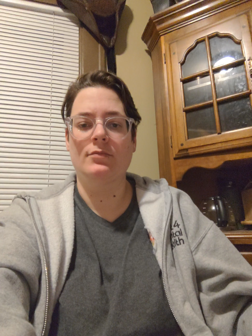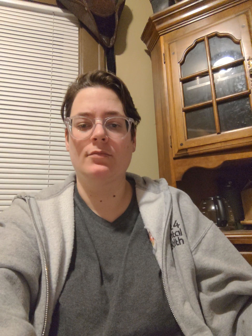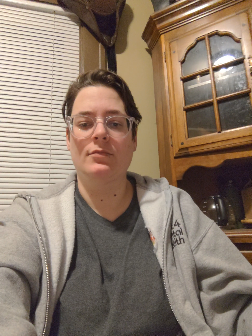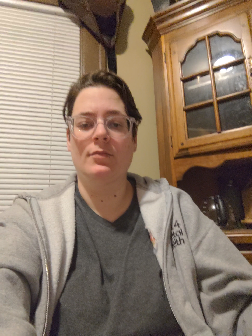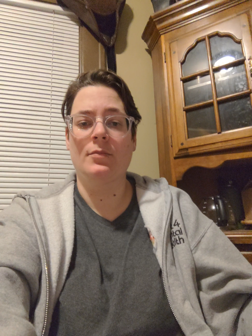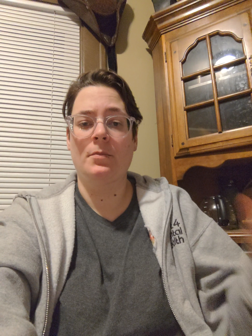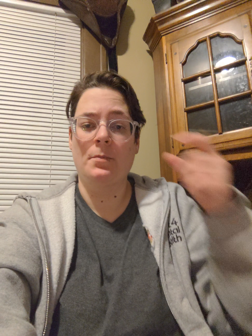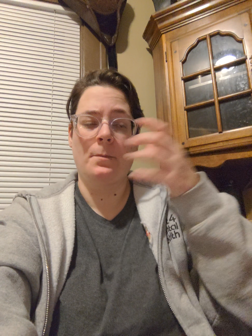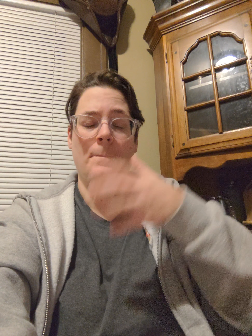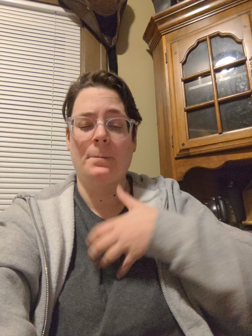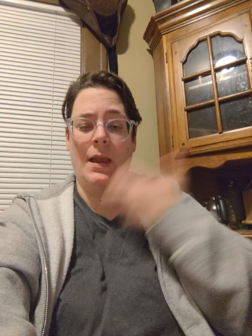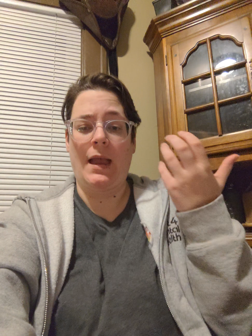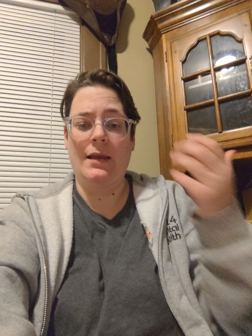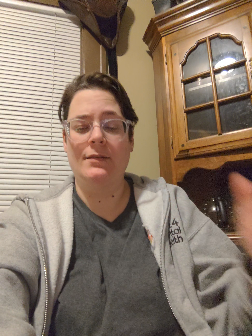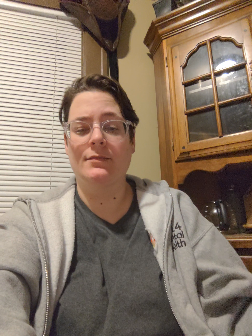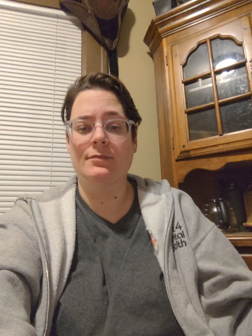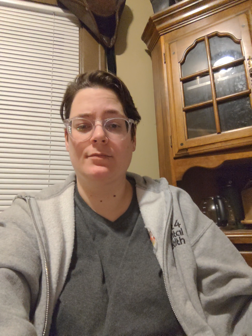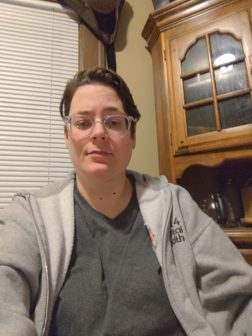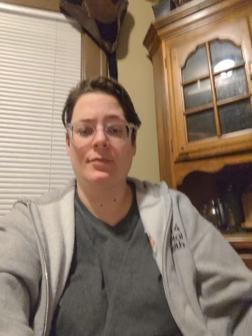mad